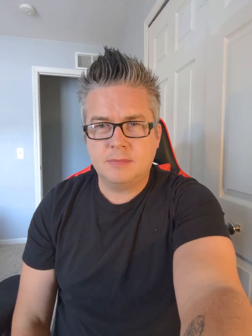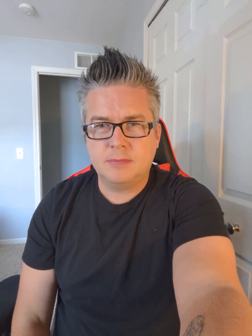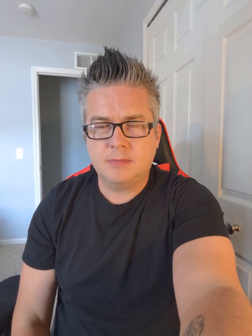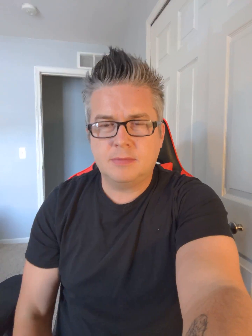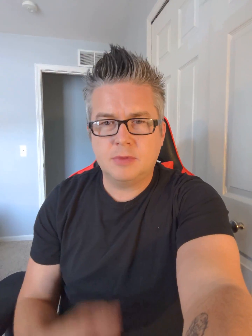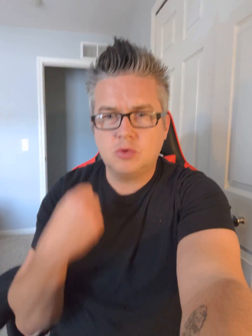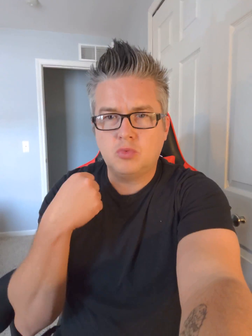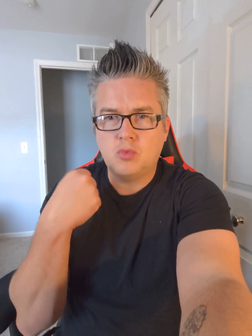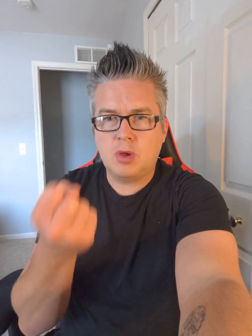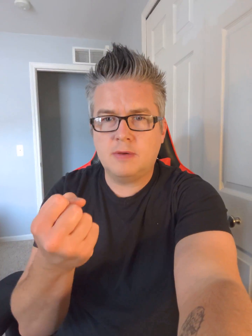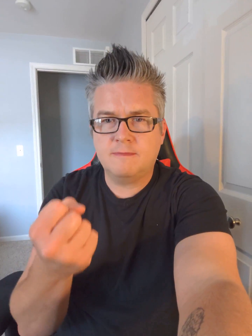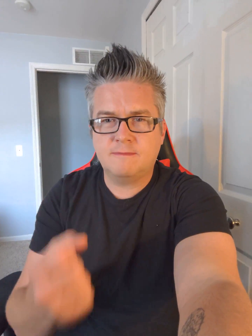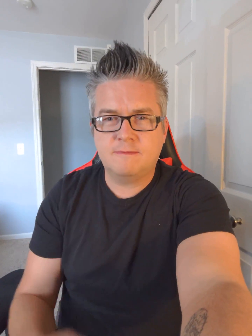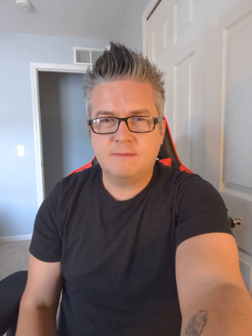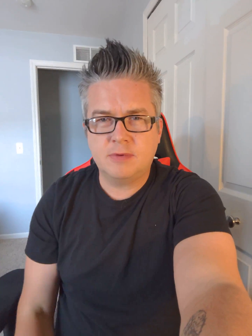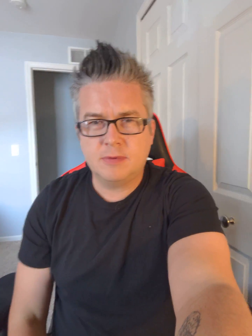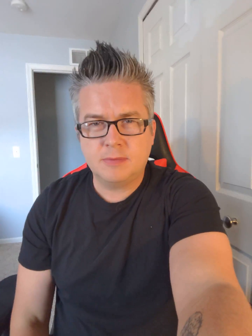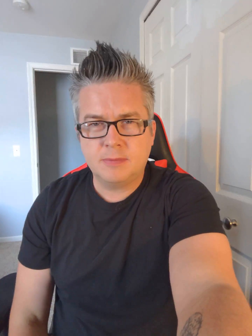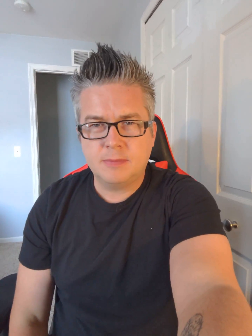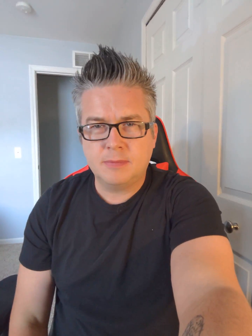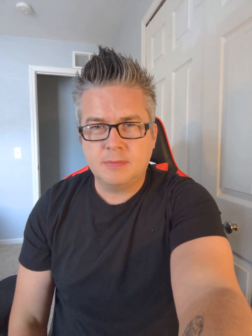drive